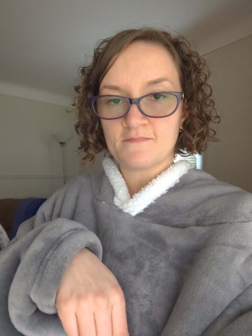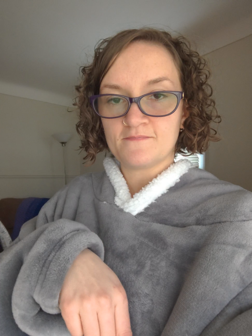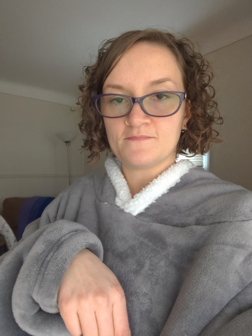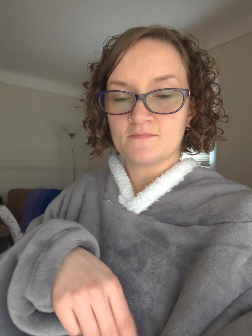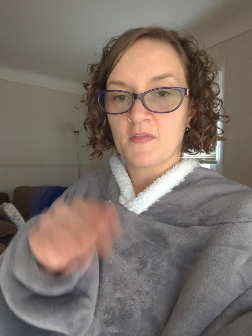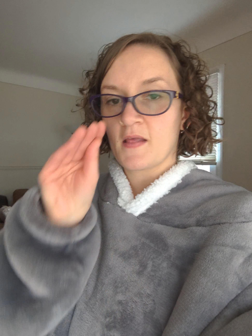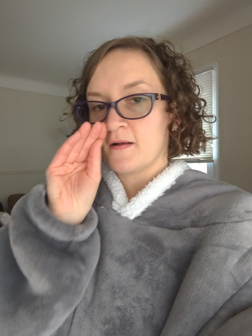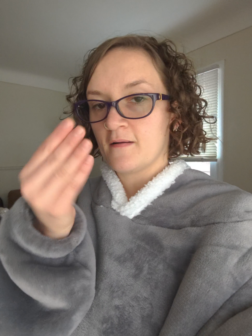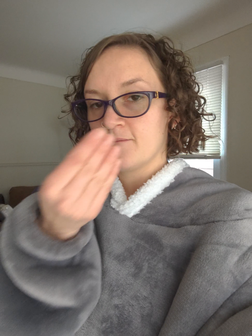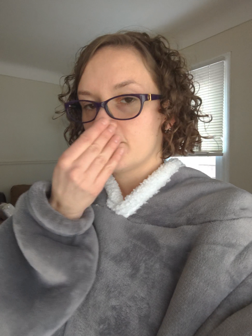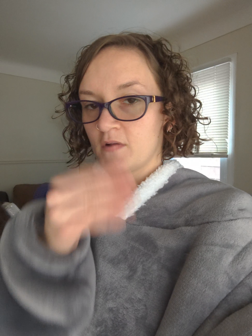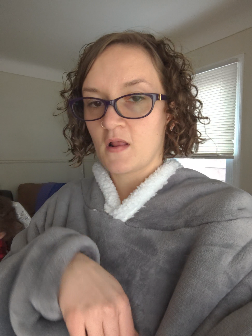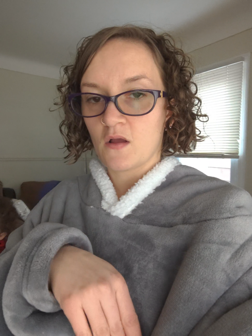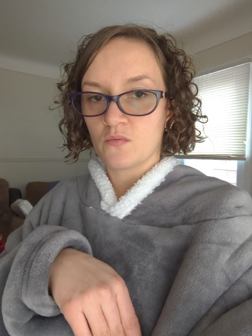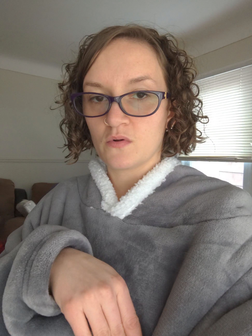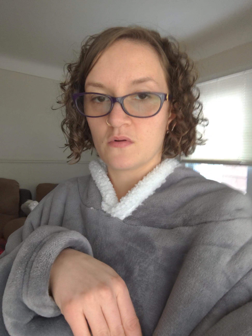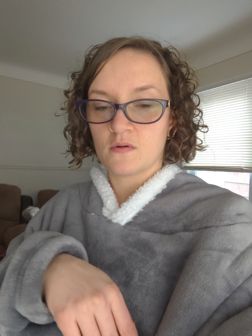flower